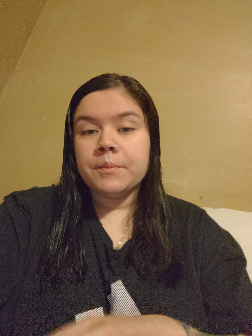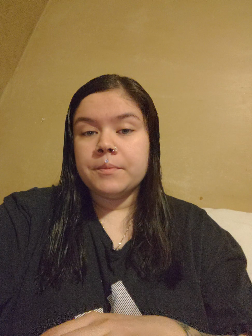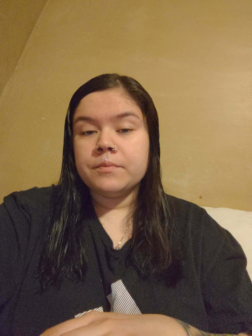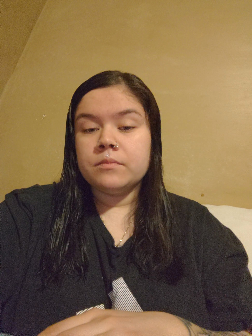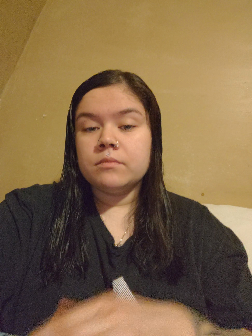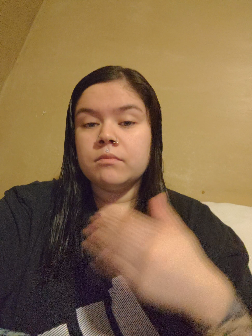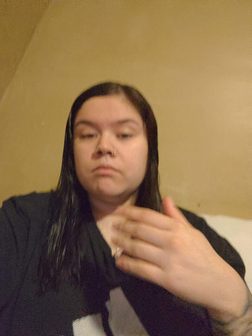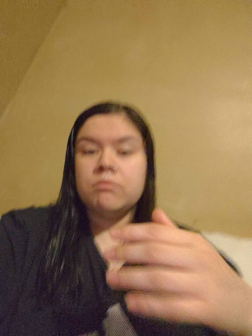have